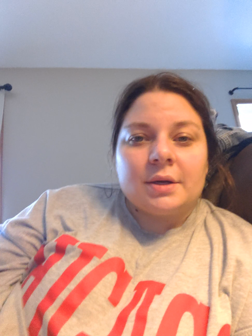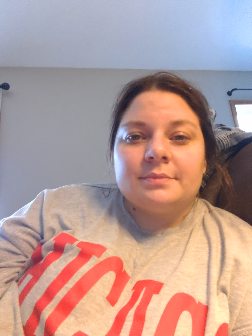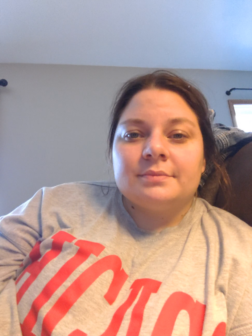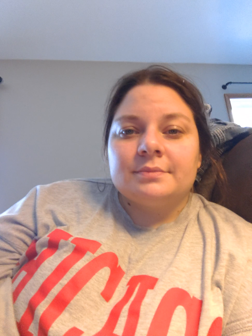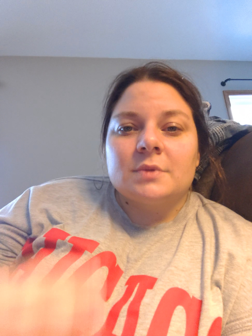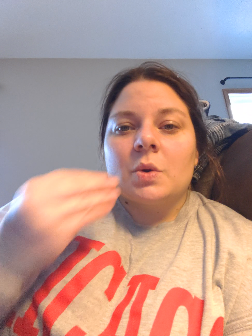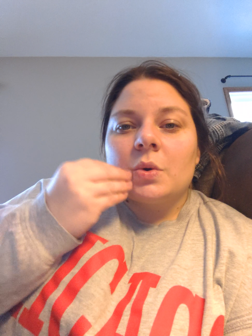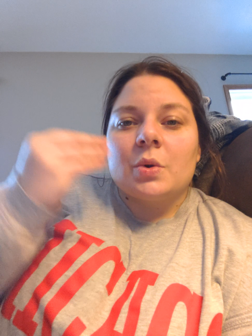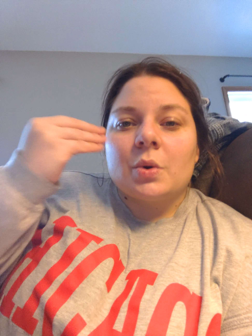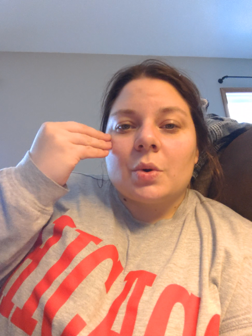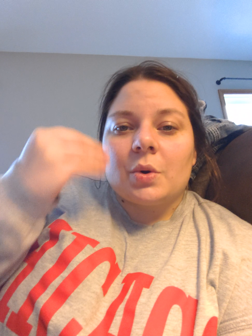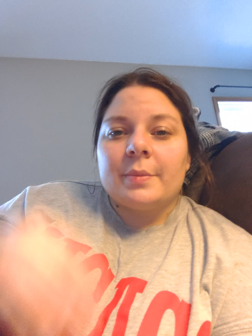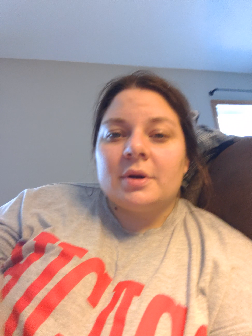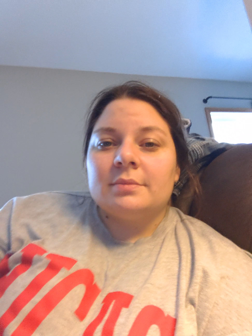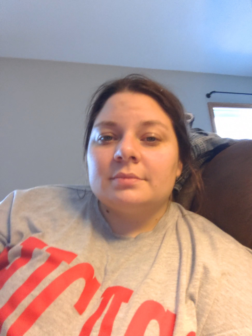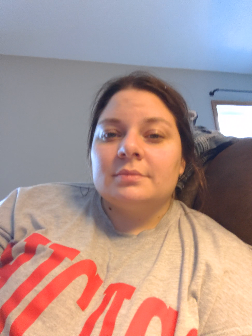home